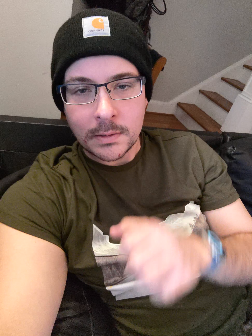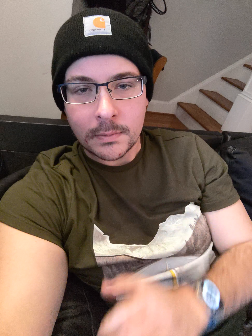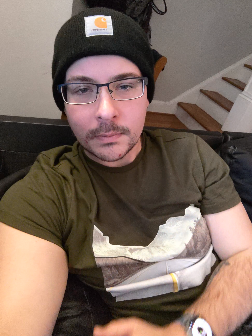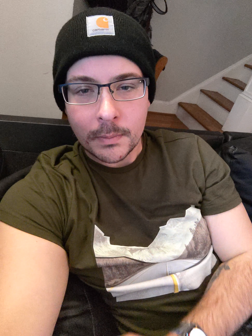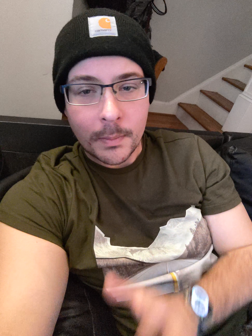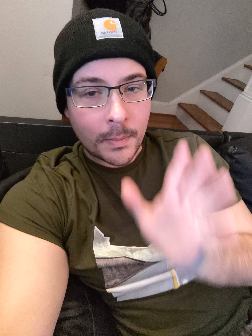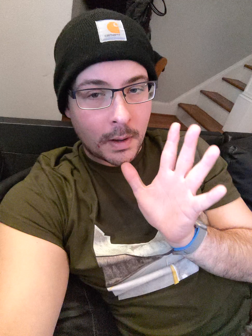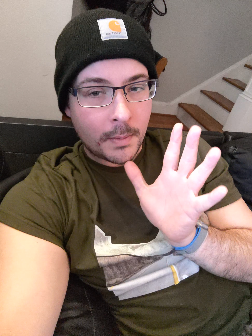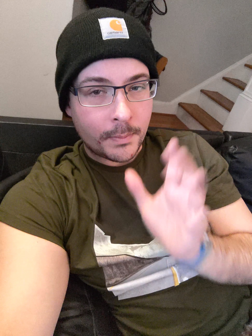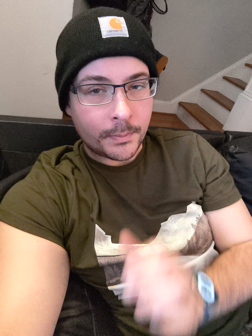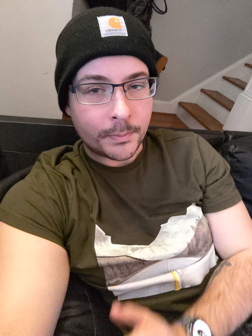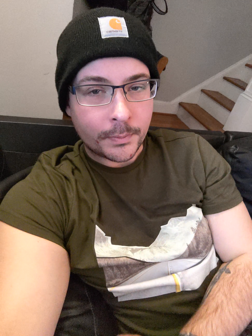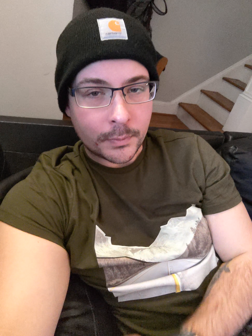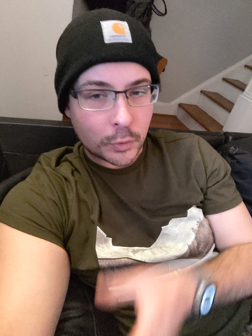mom